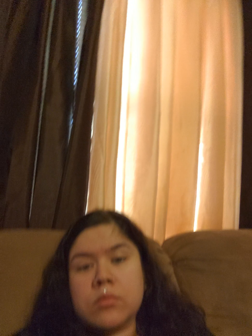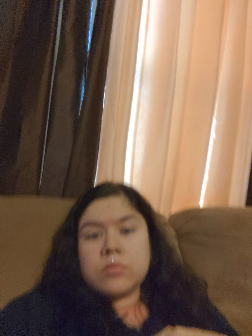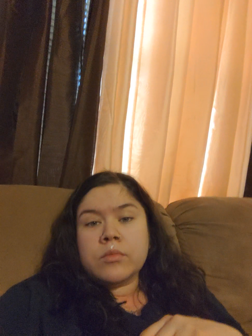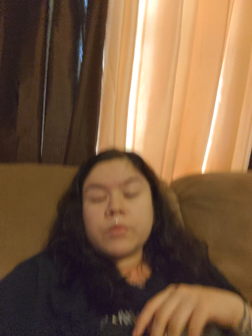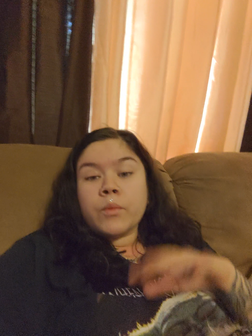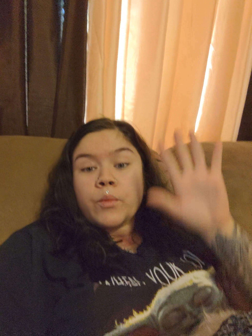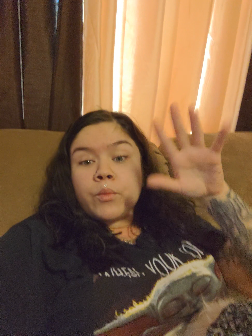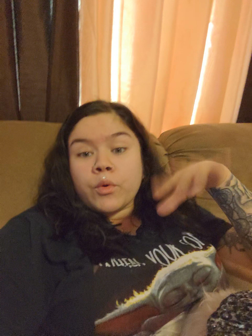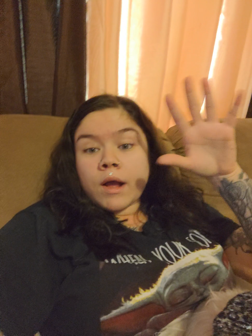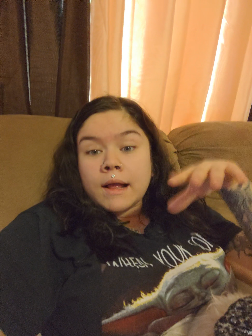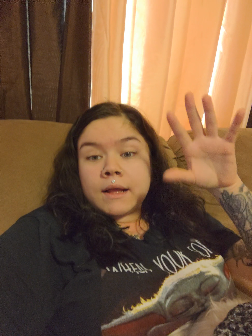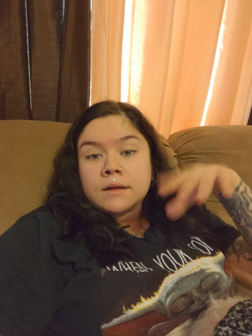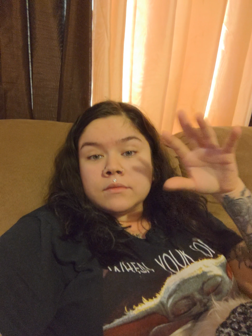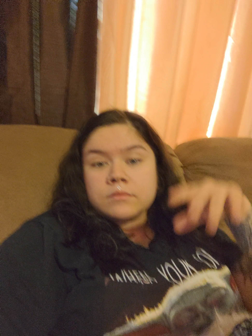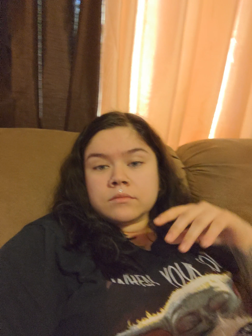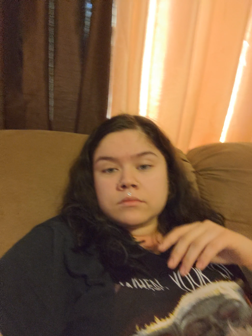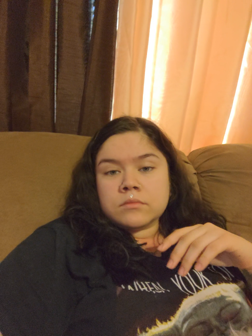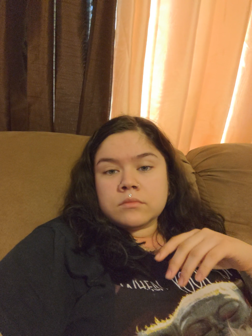rain